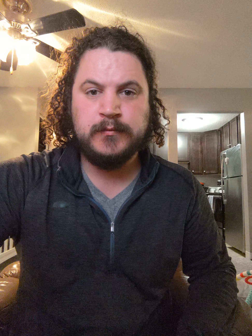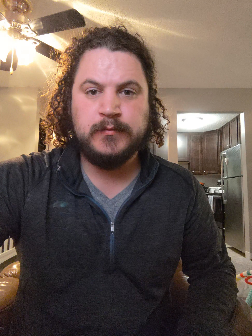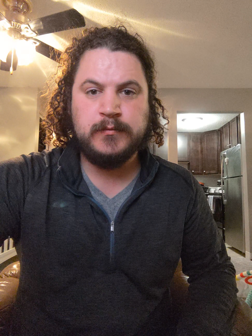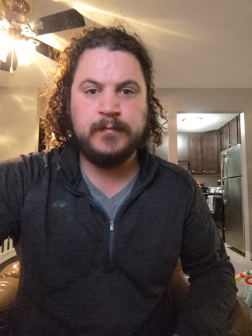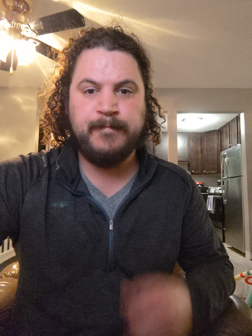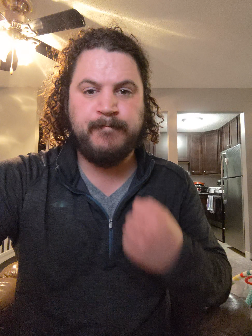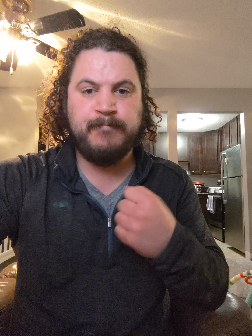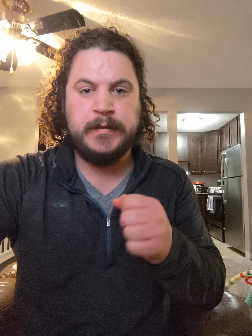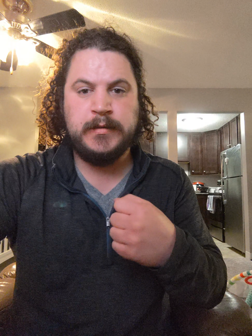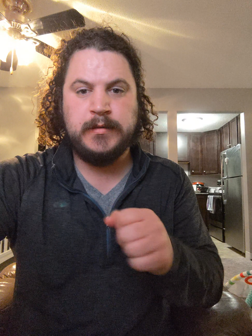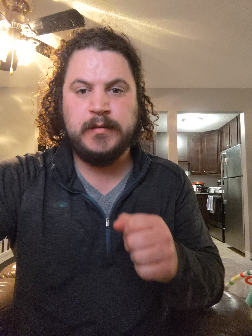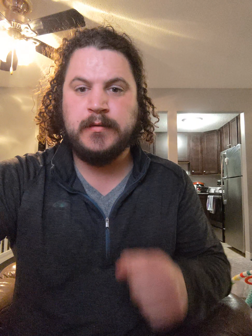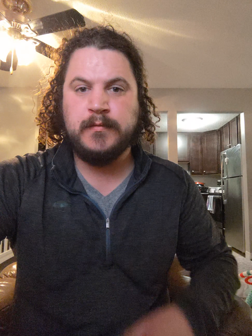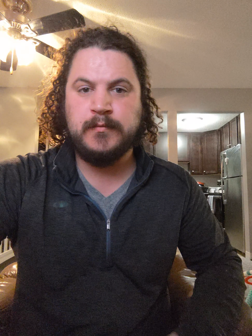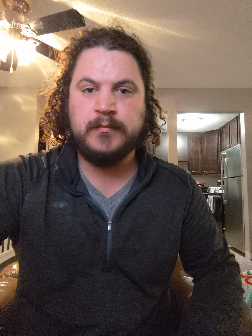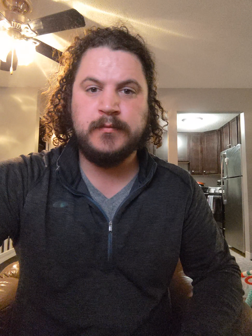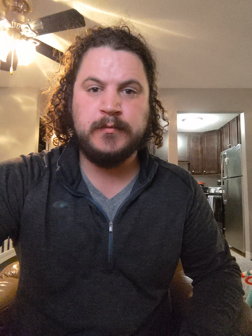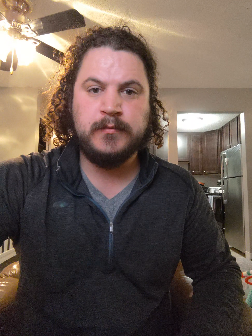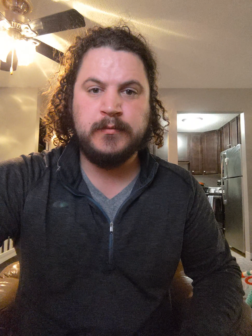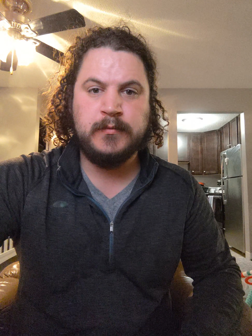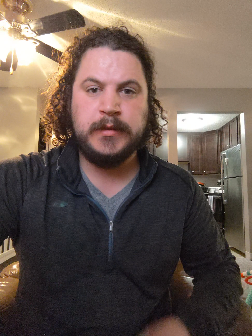make